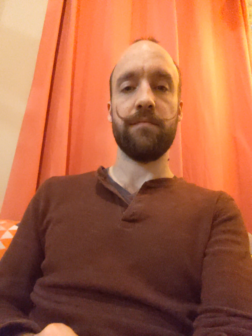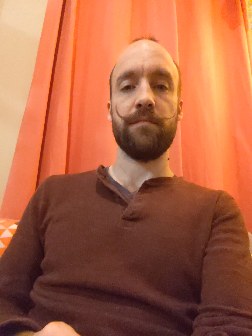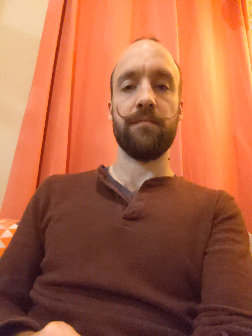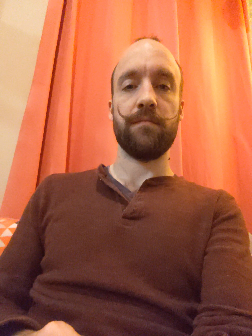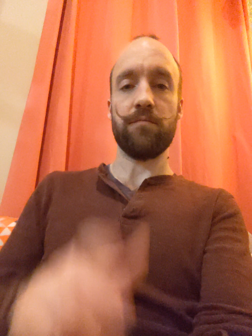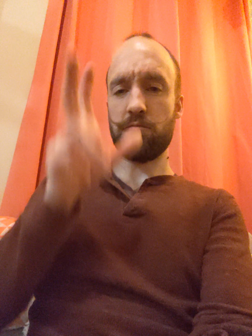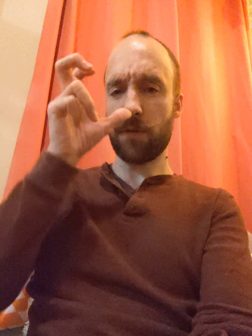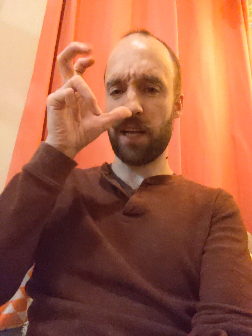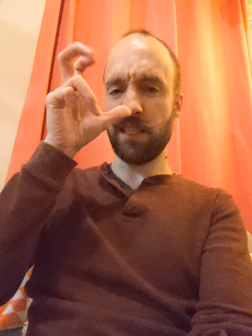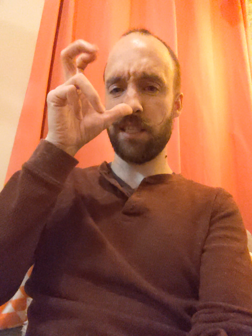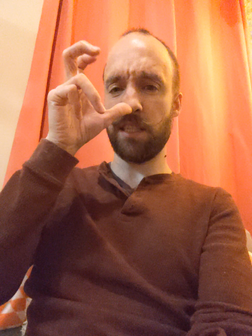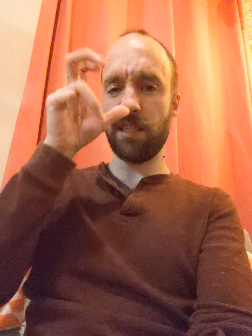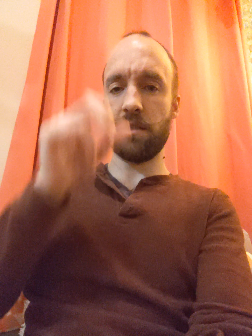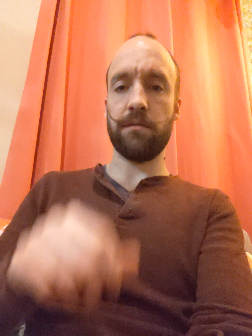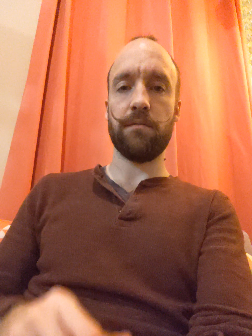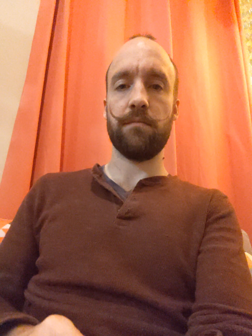bug